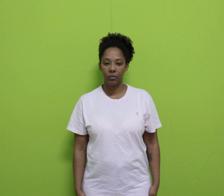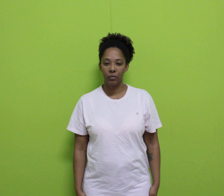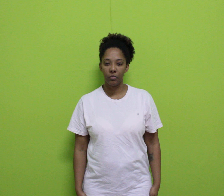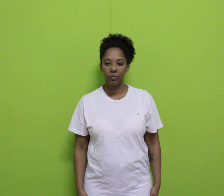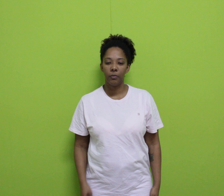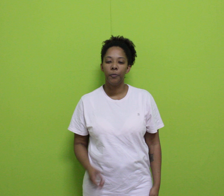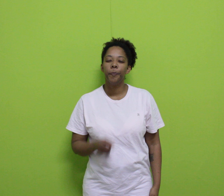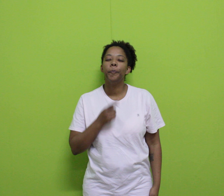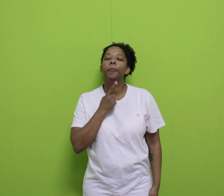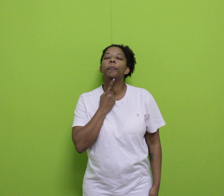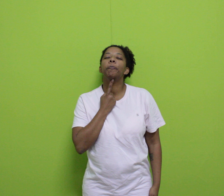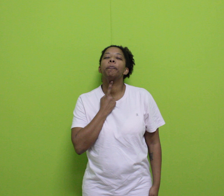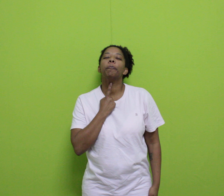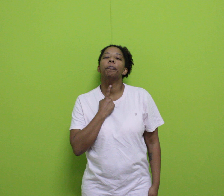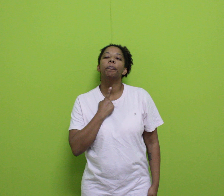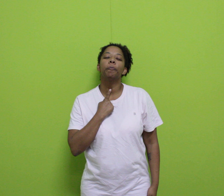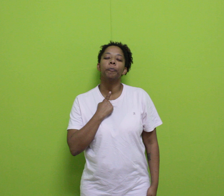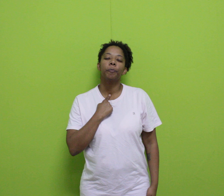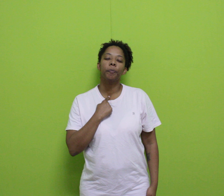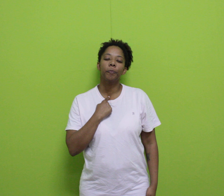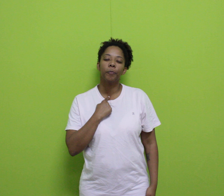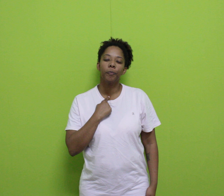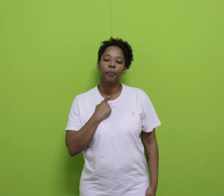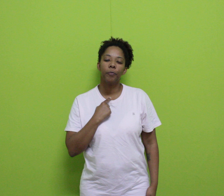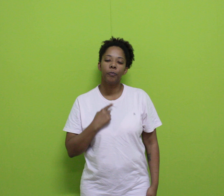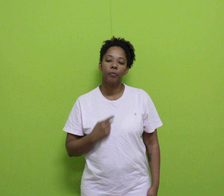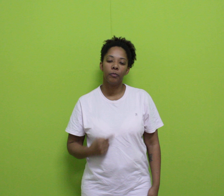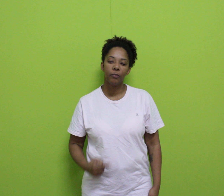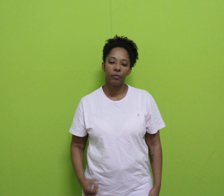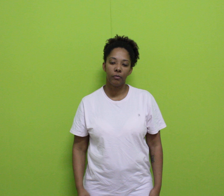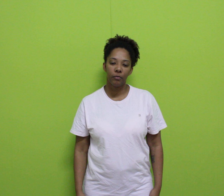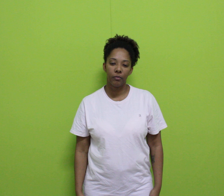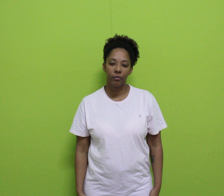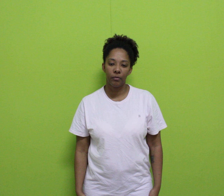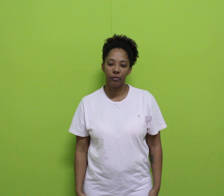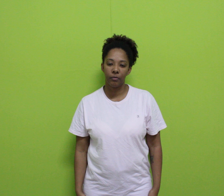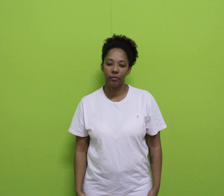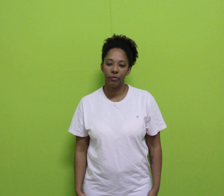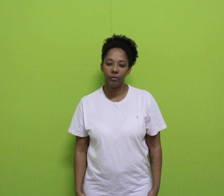vontade